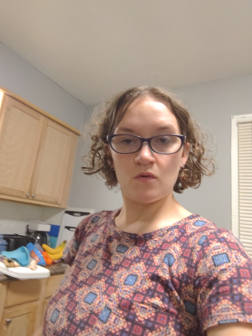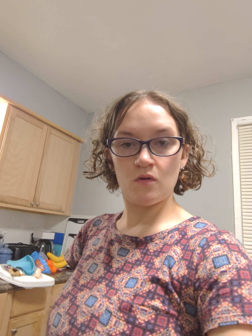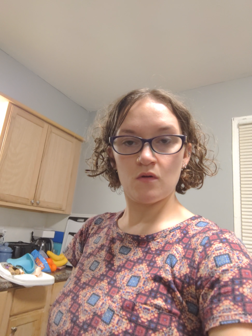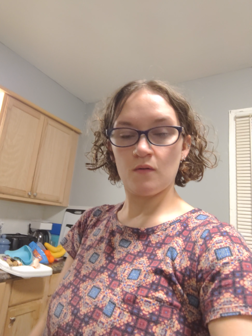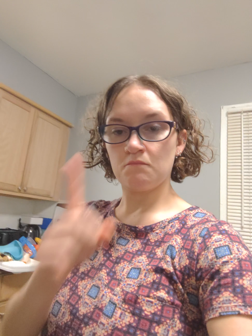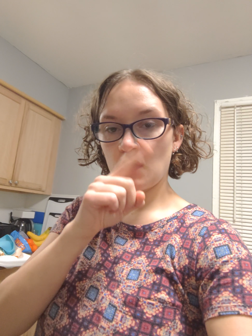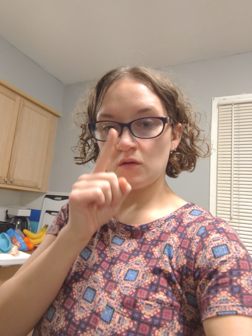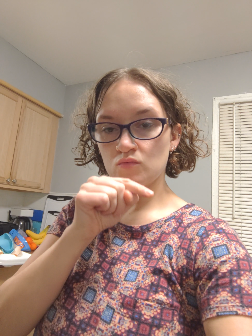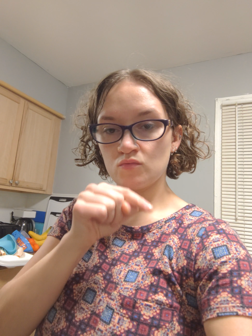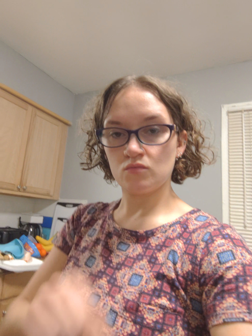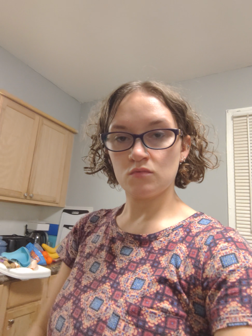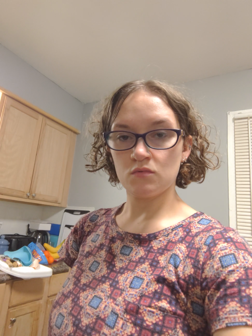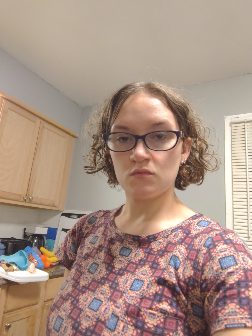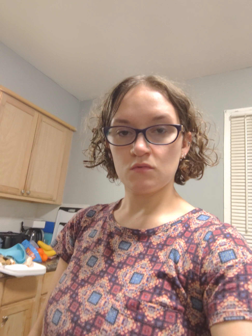mouse